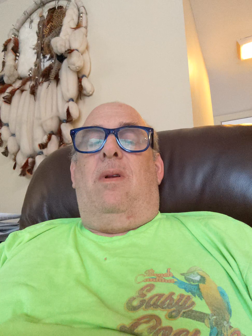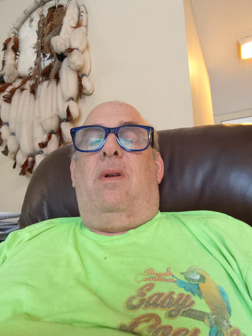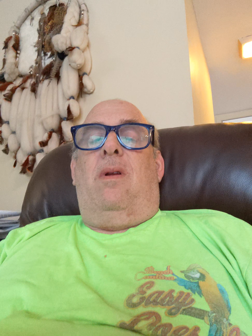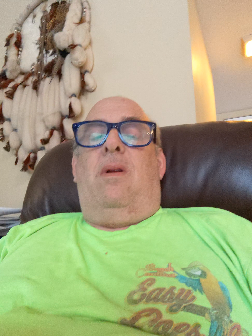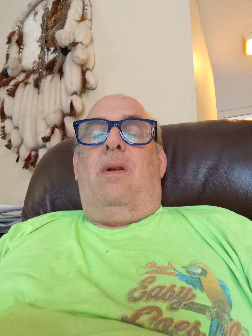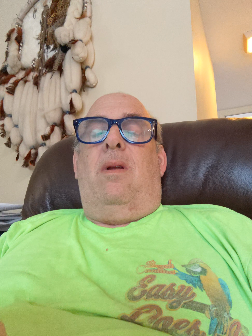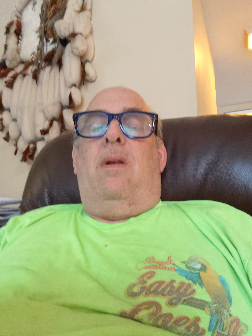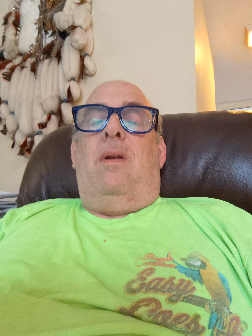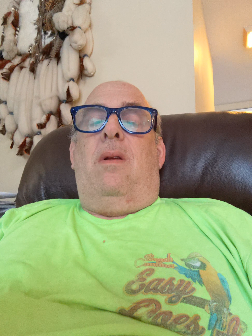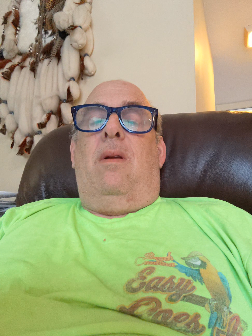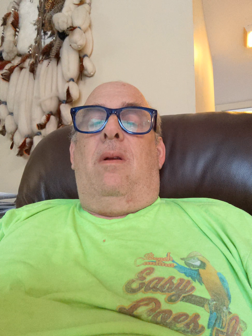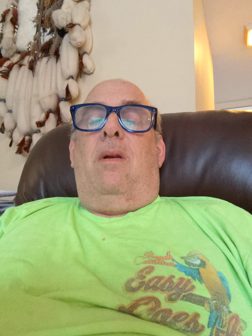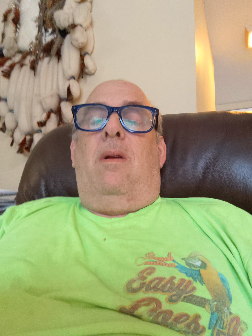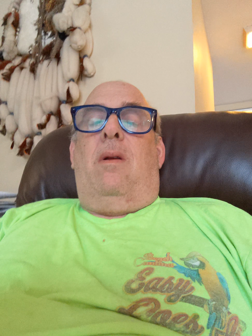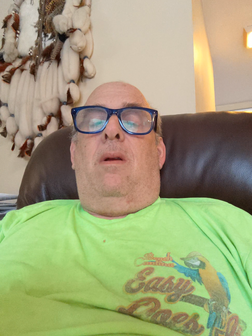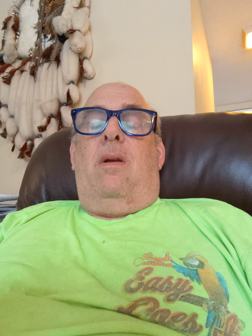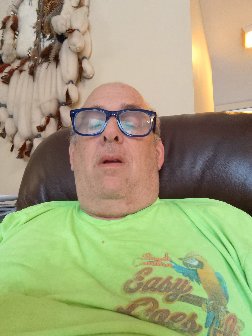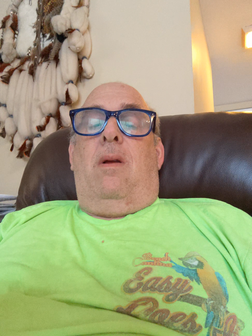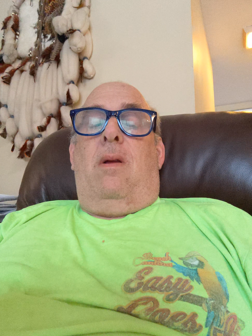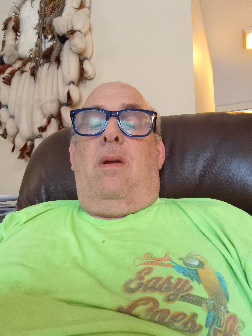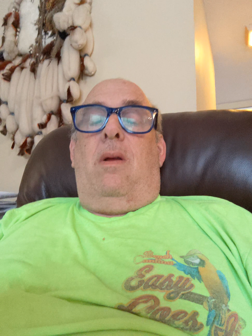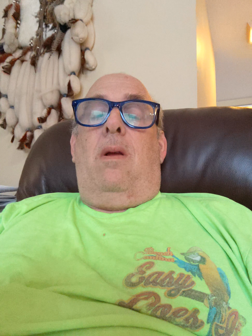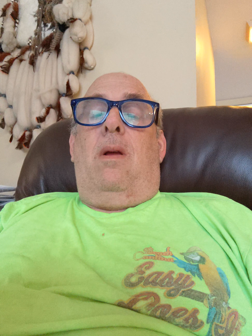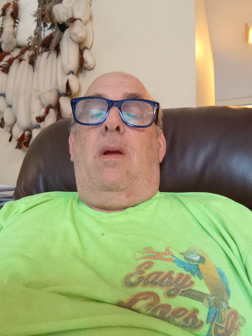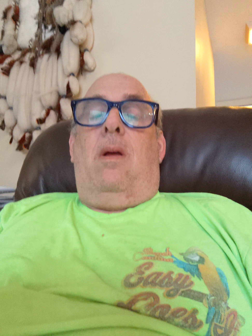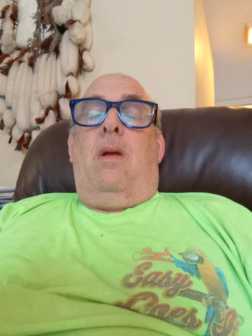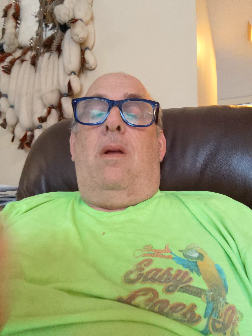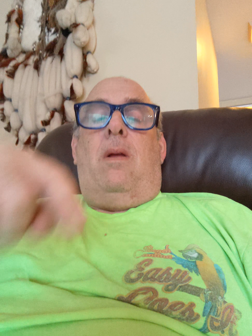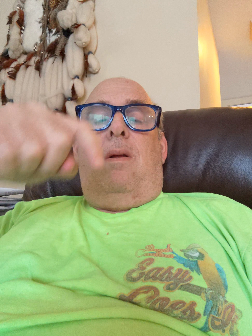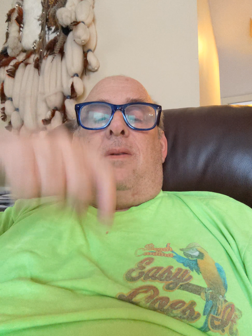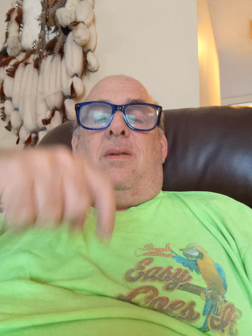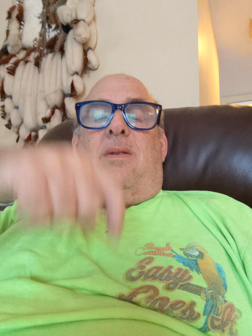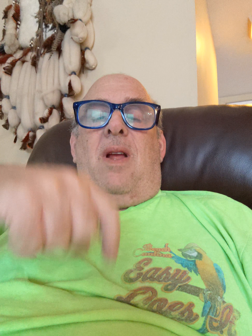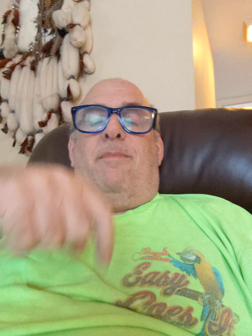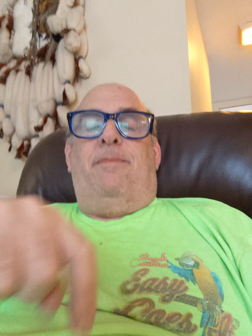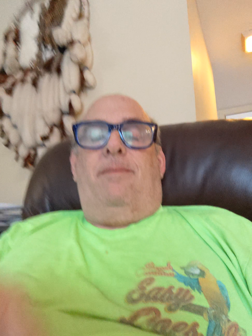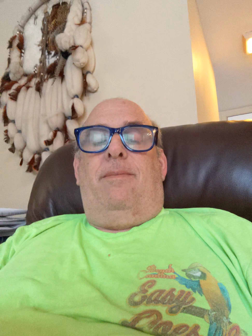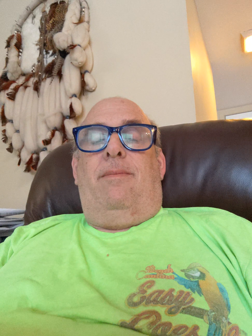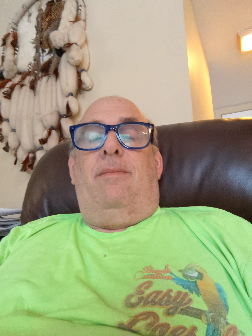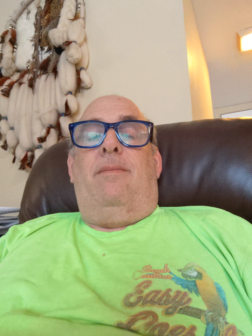time